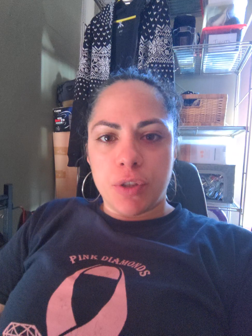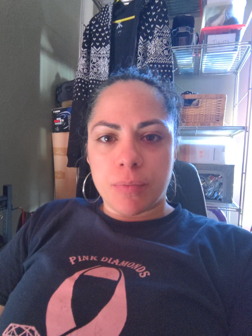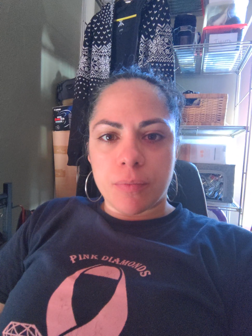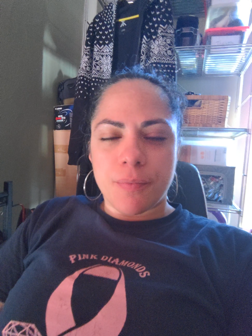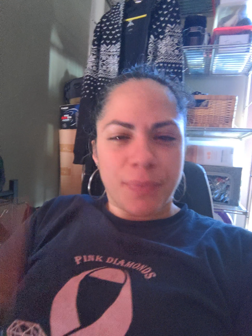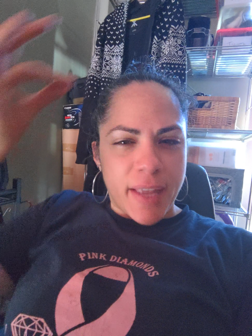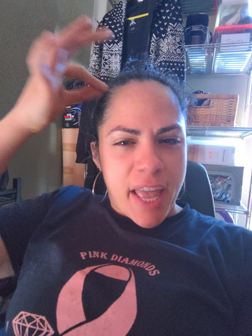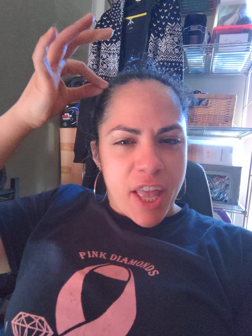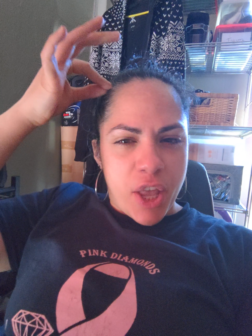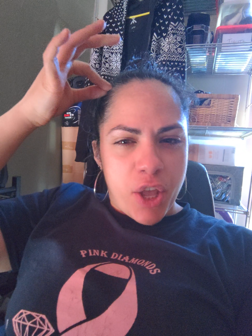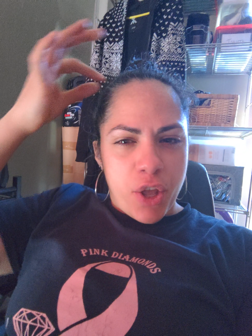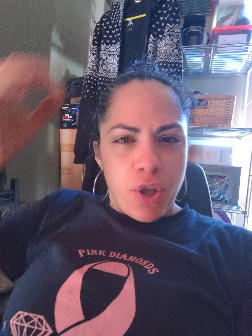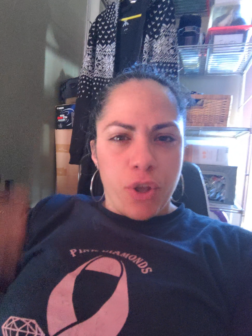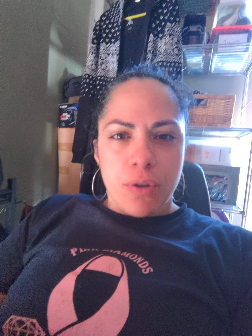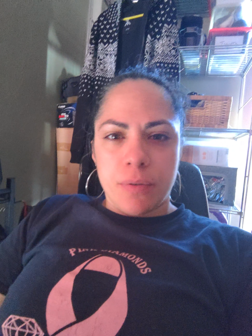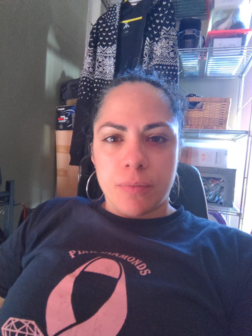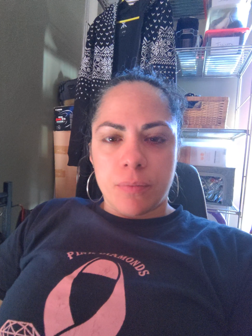hair